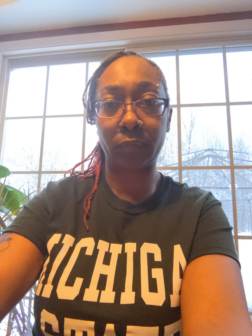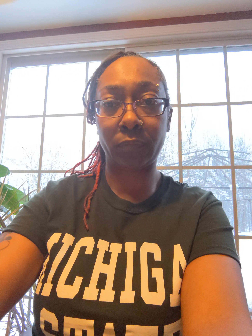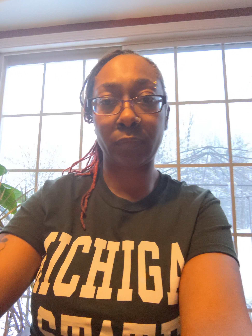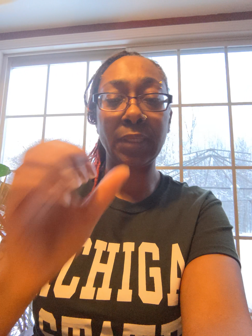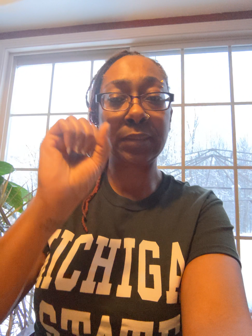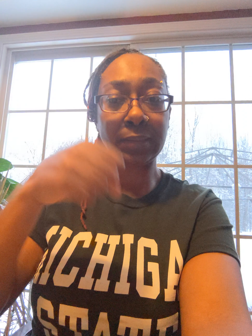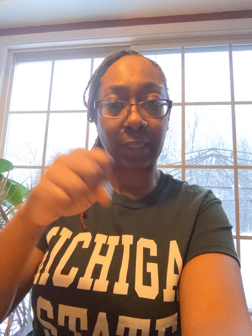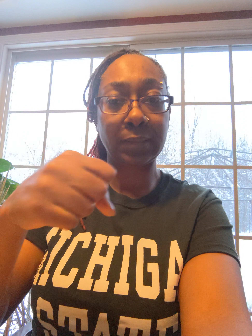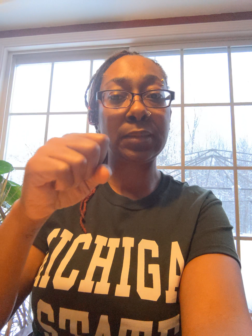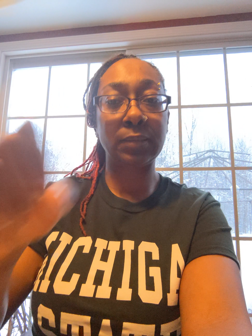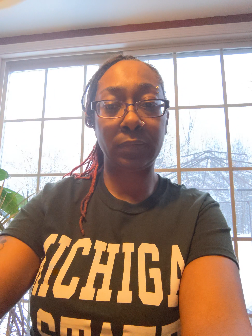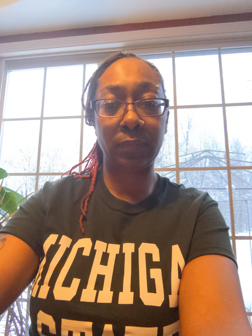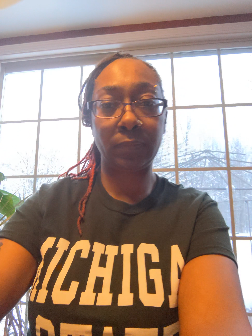yes